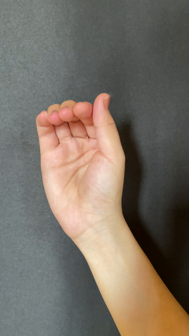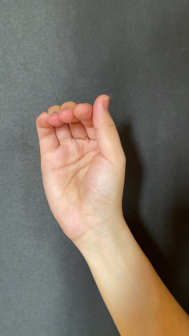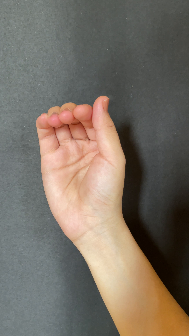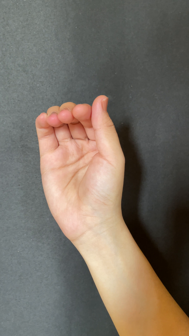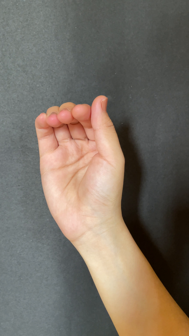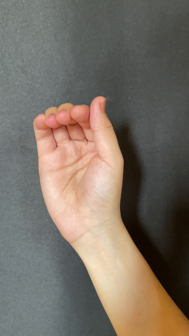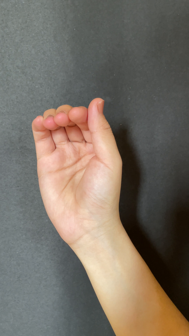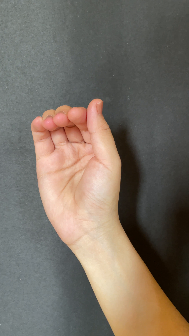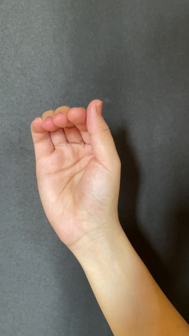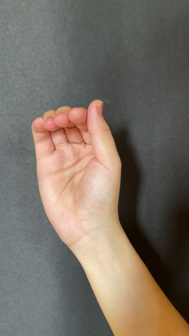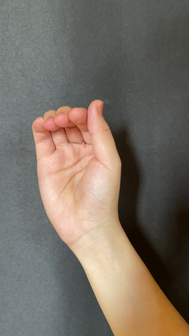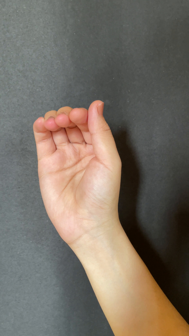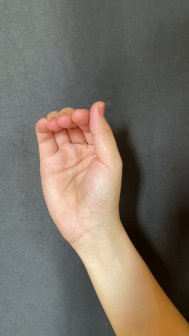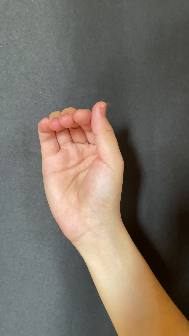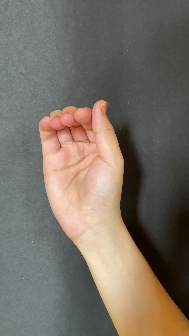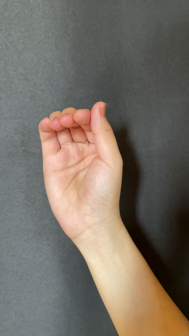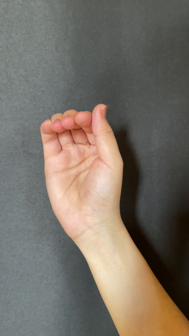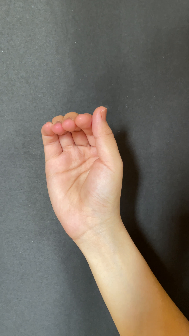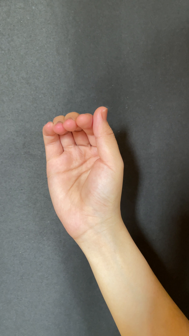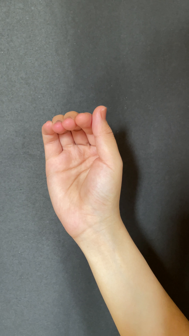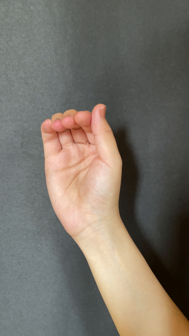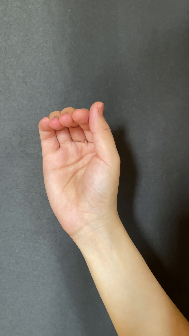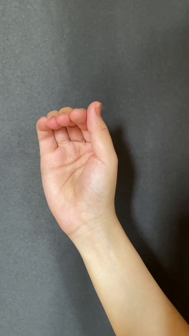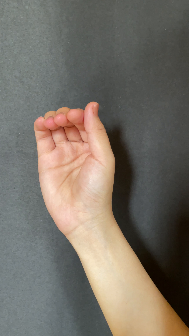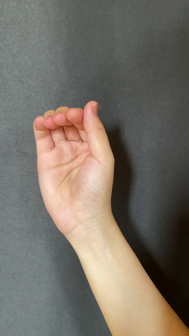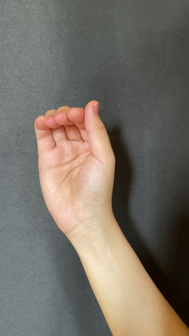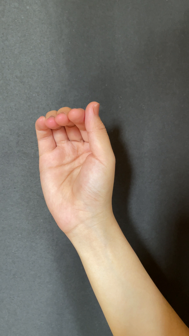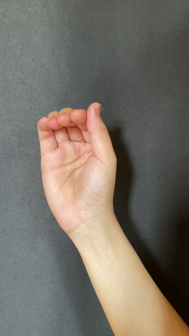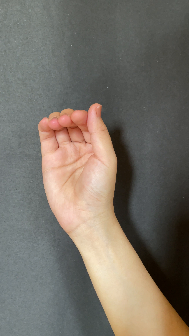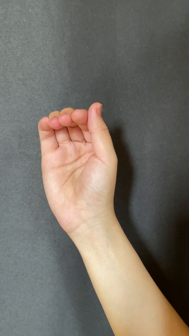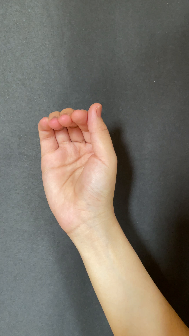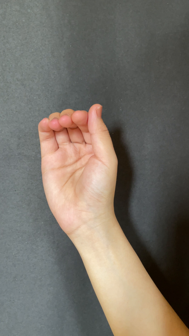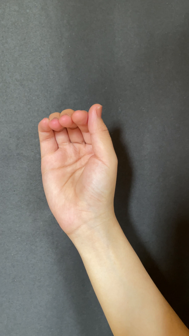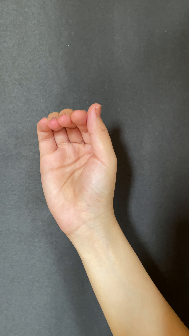स